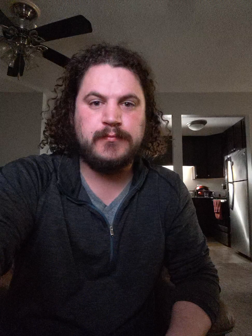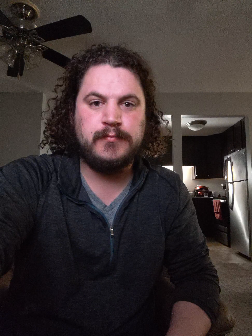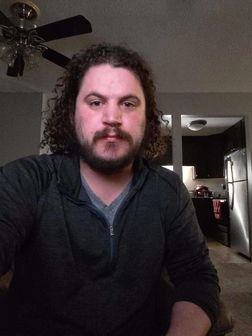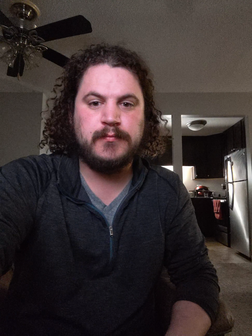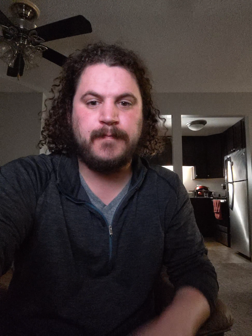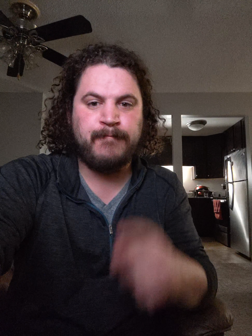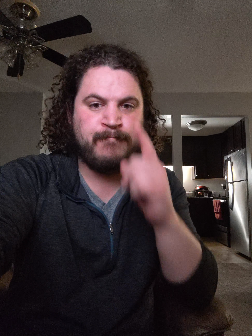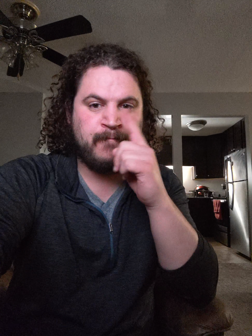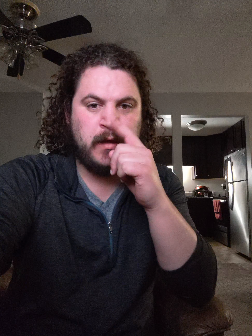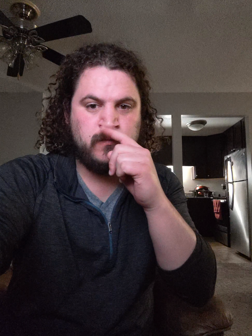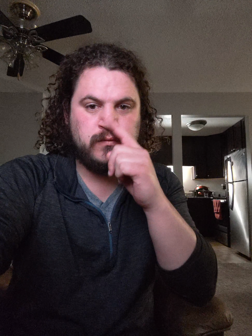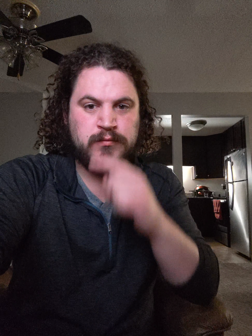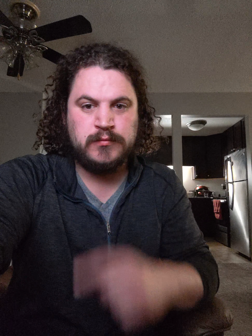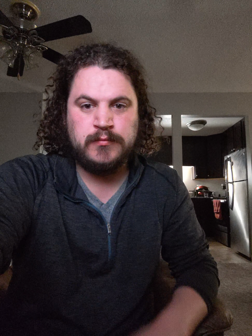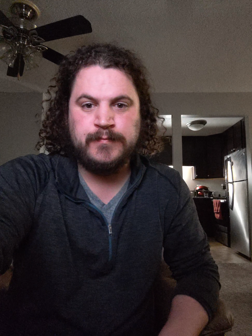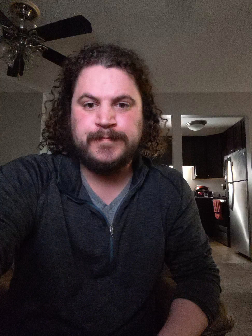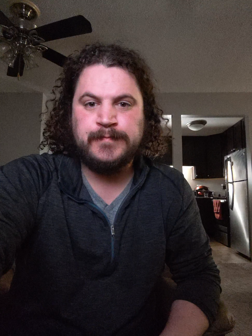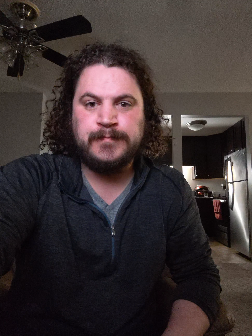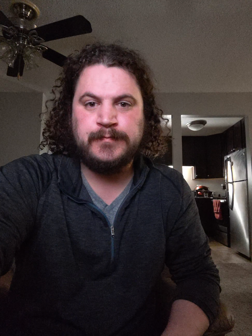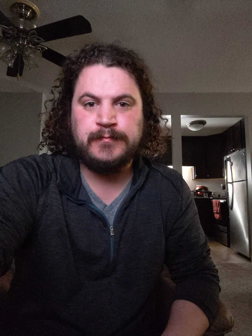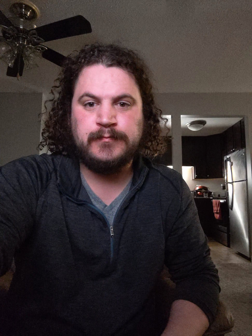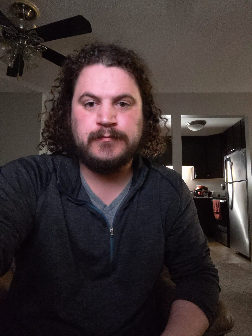mouse